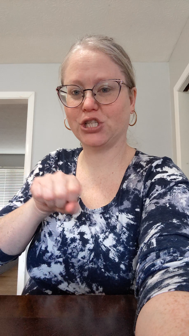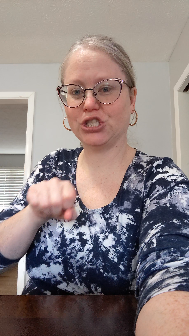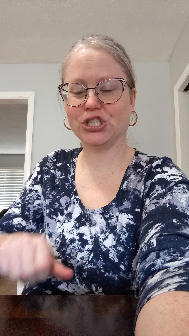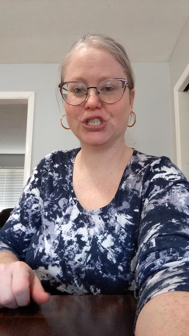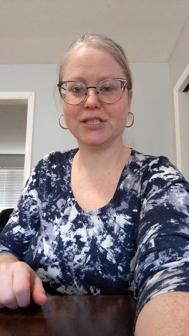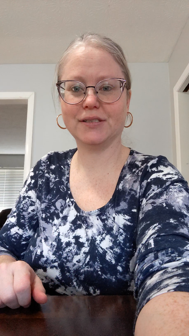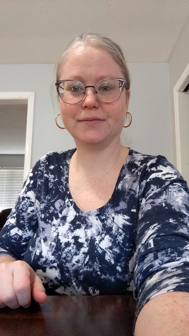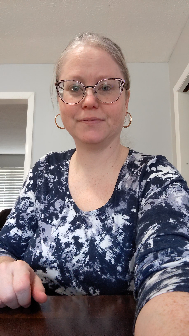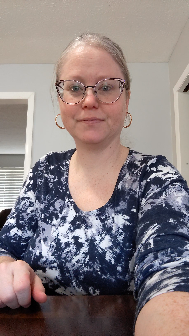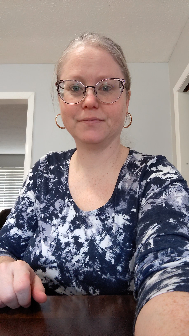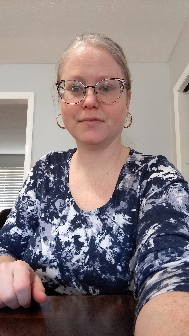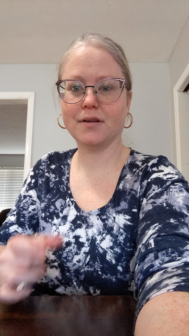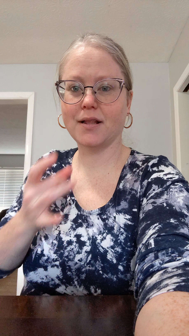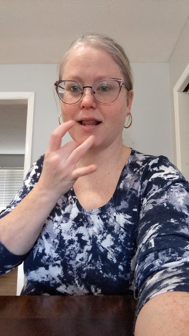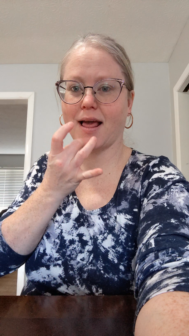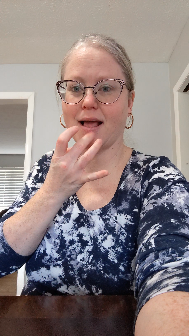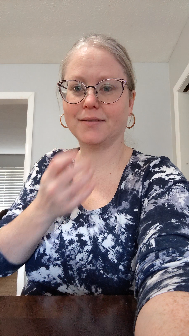light bulb